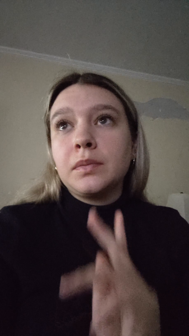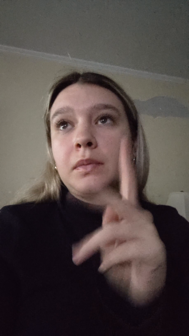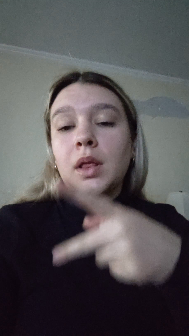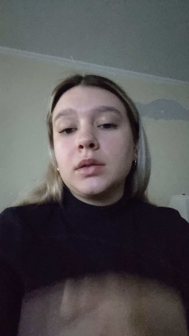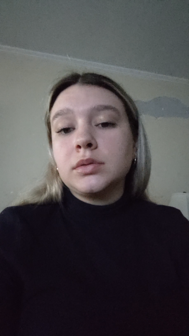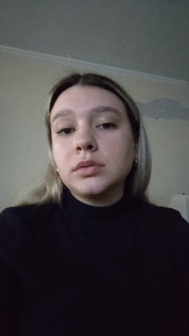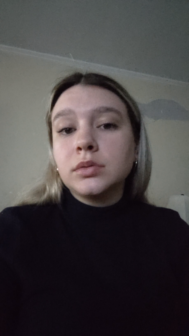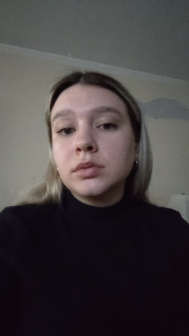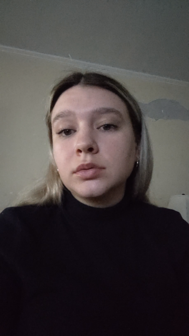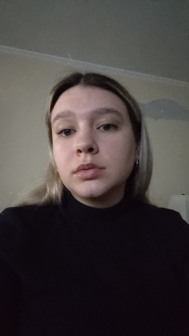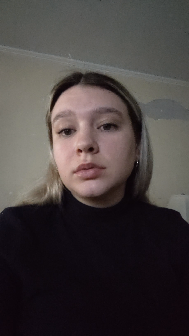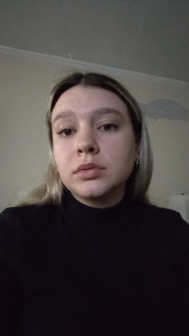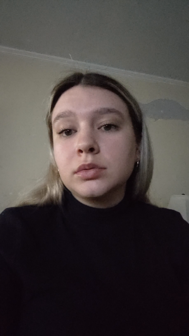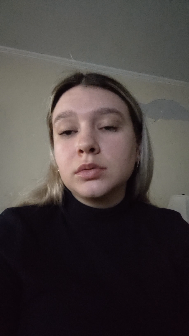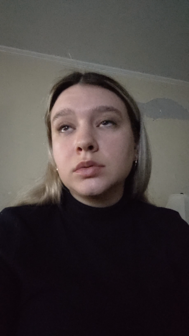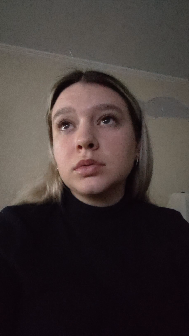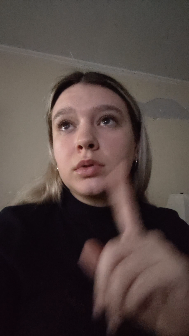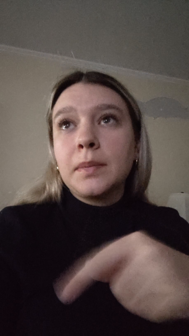about